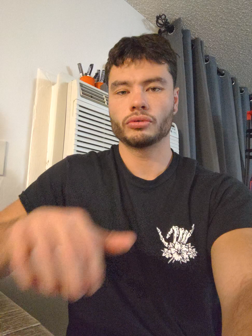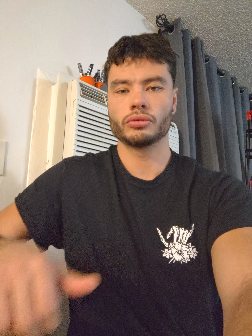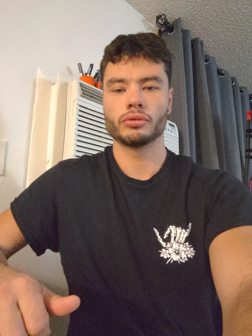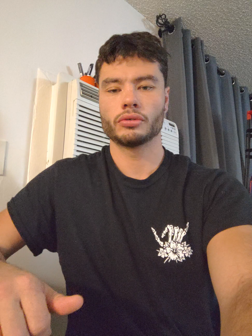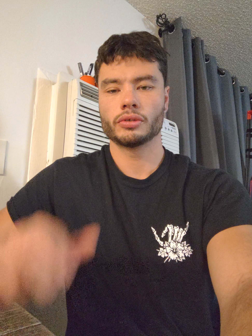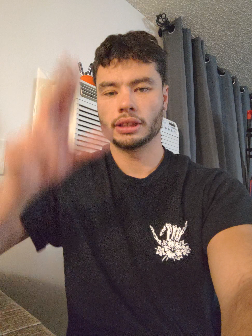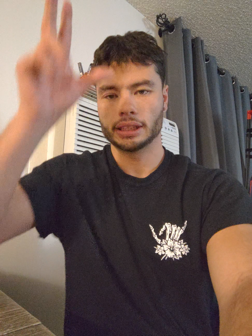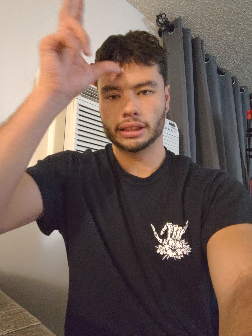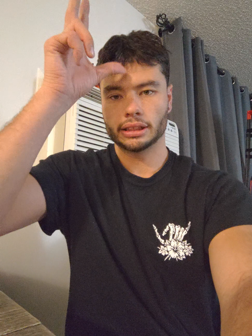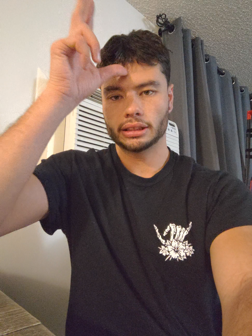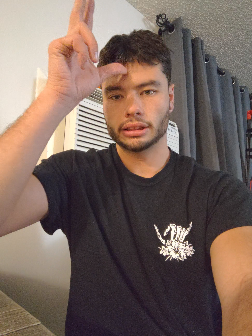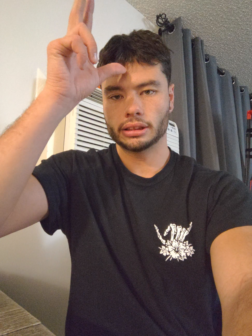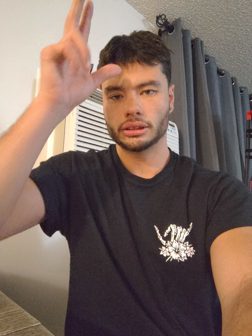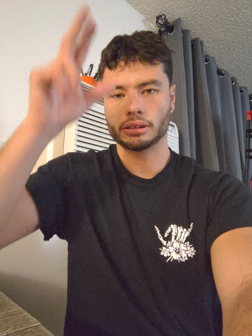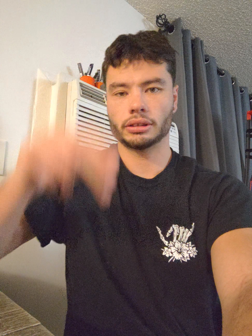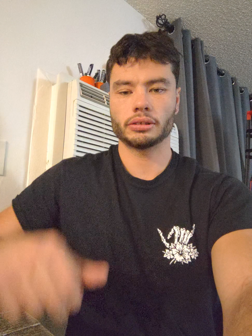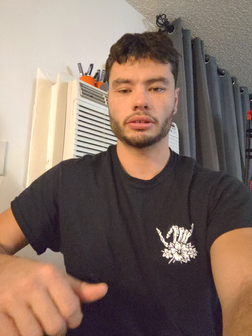hen